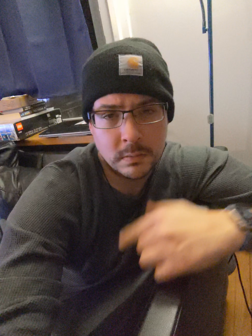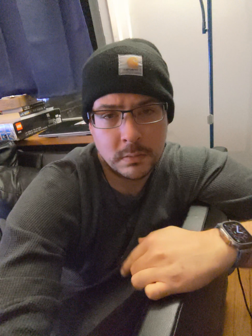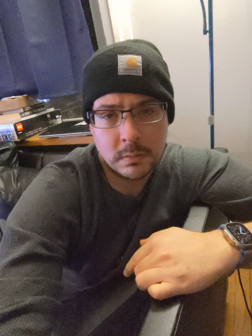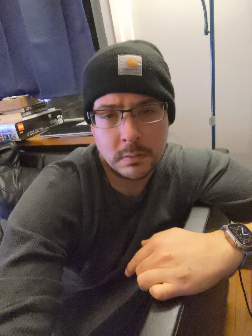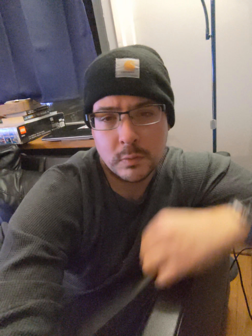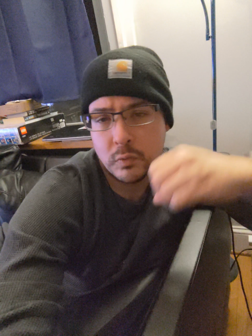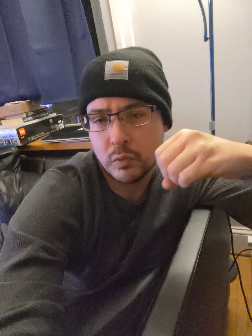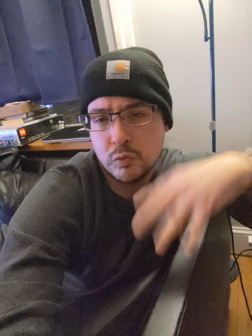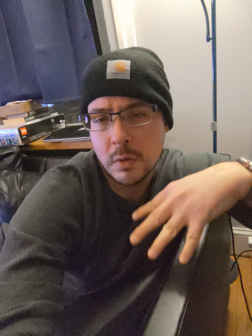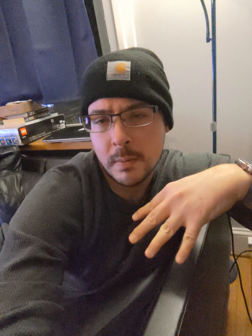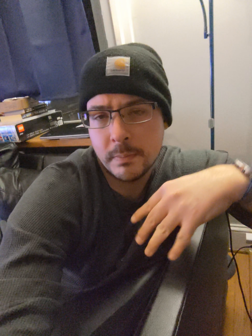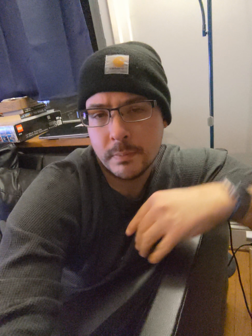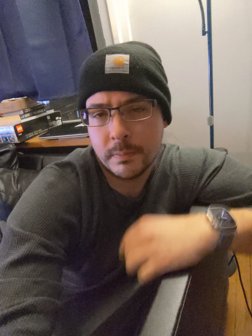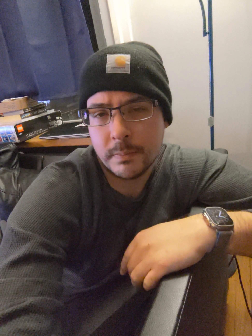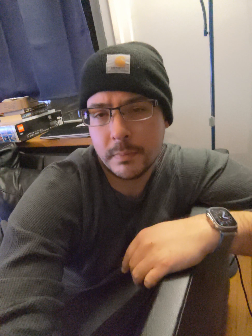drop